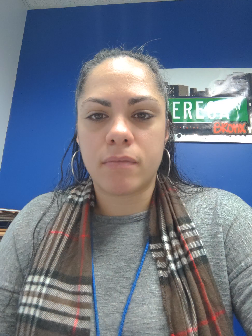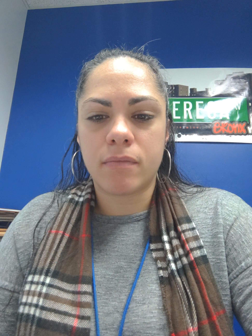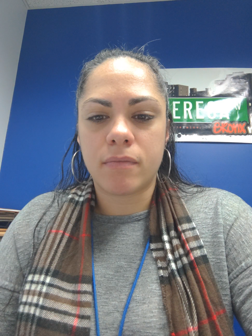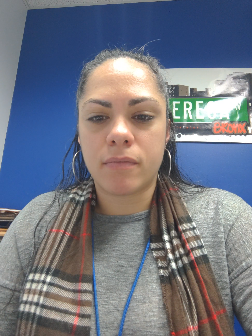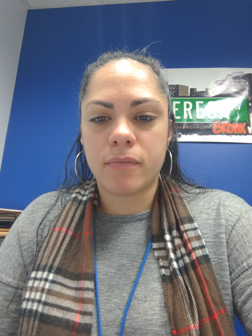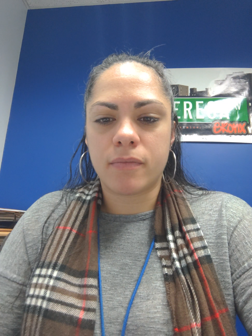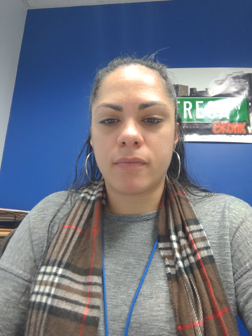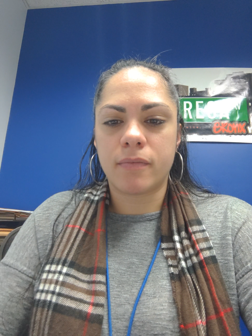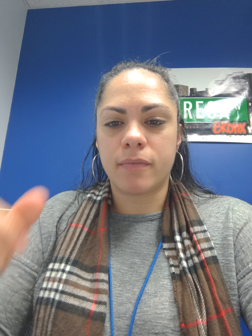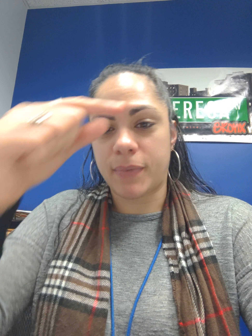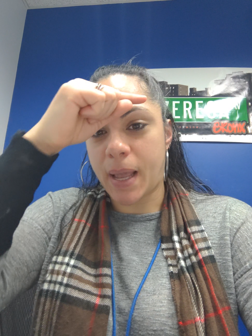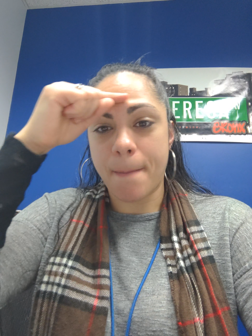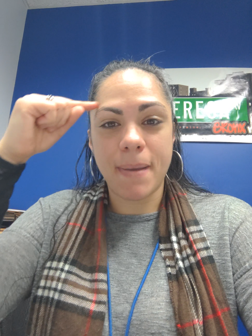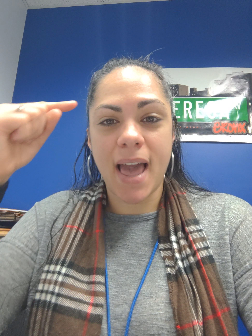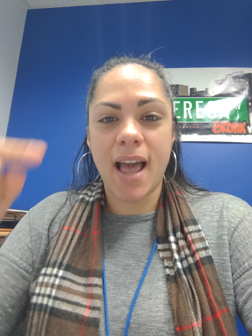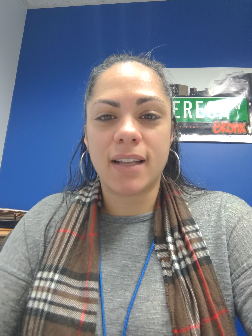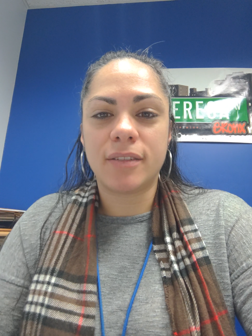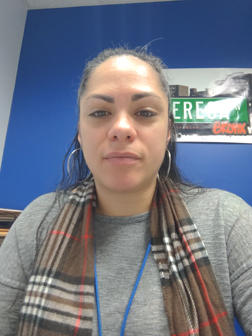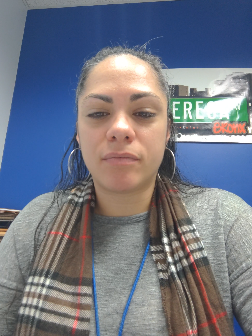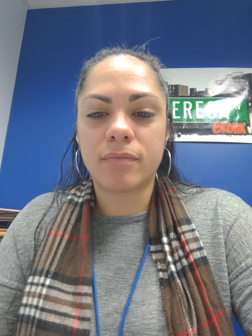black